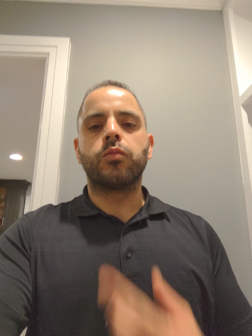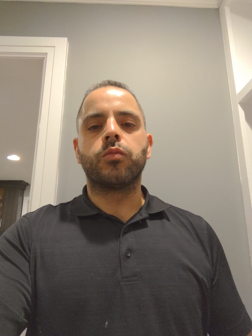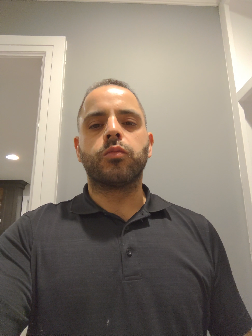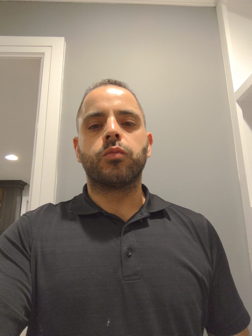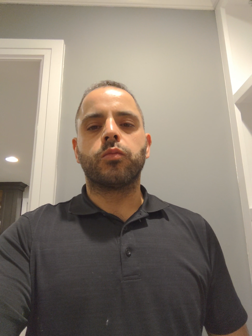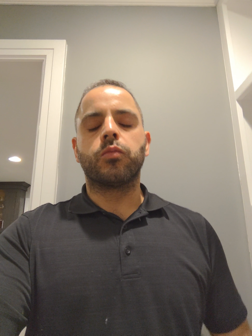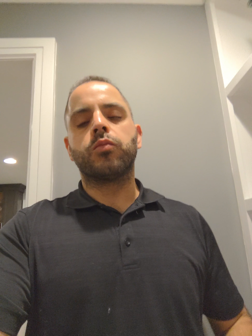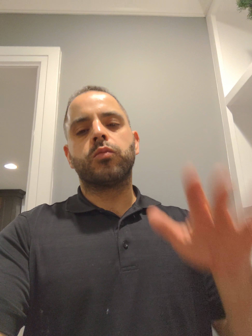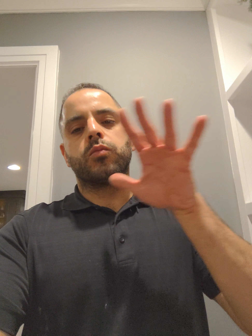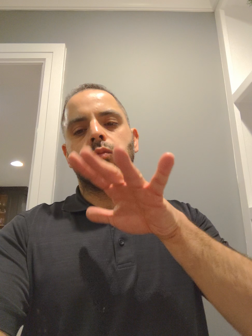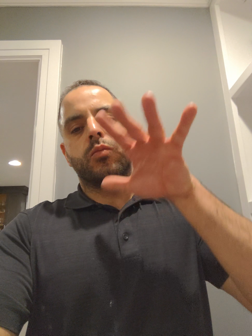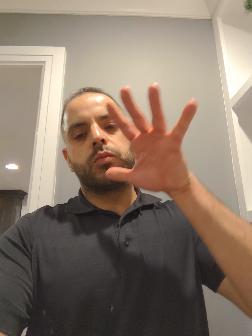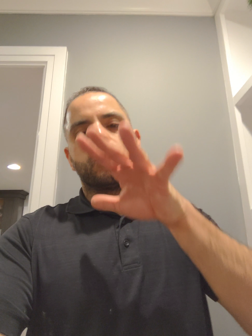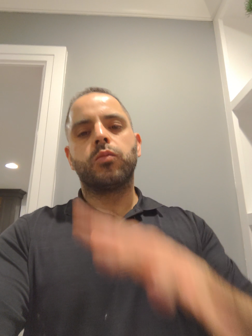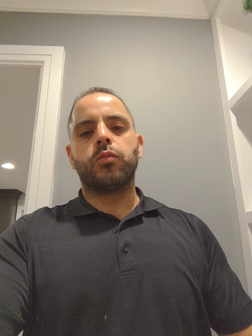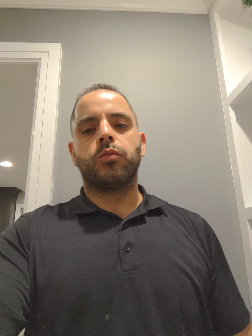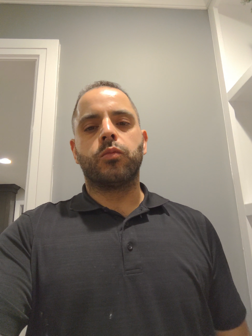alligator